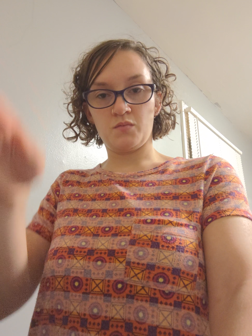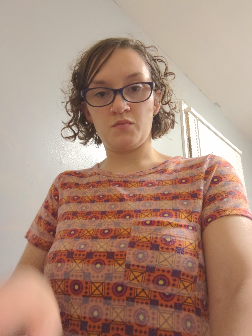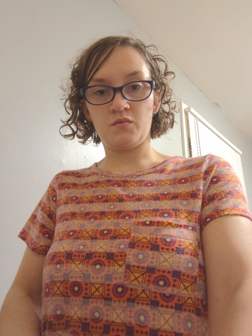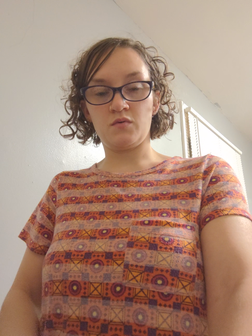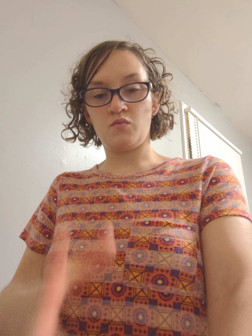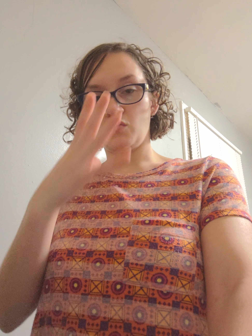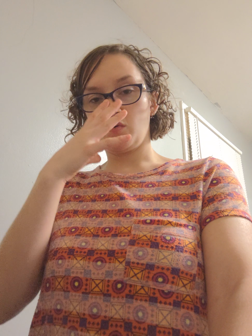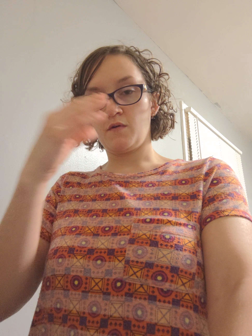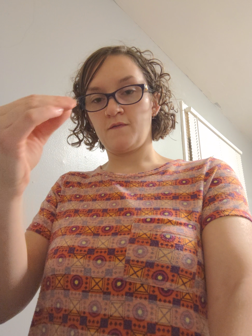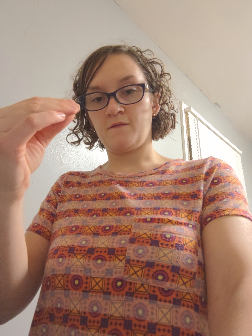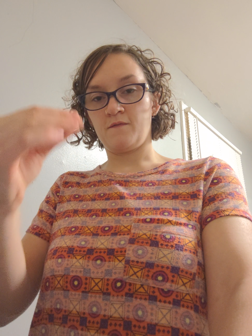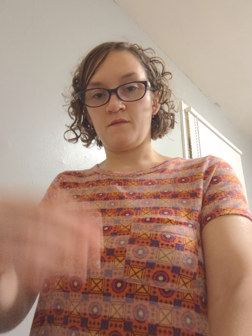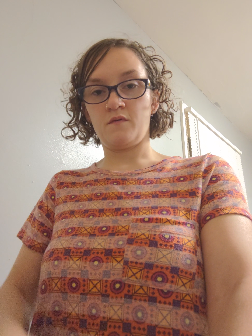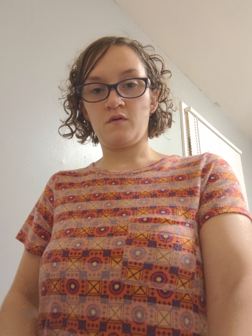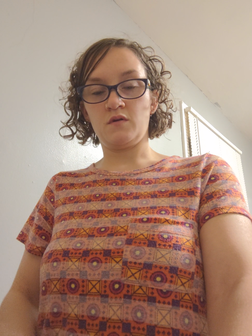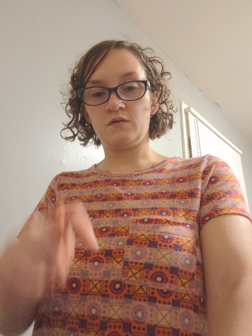wolf